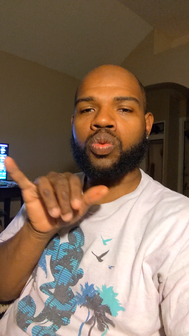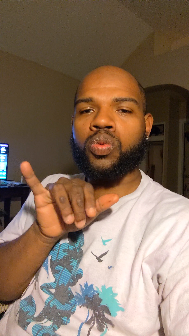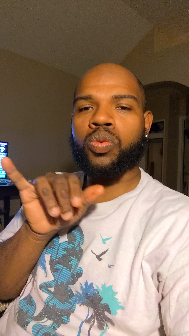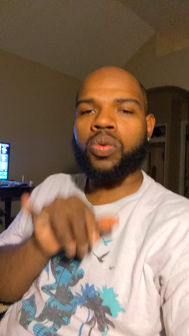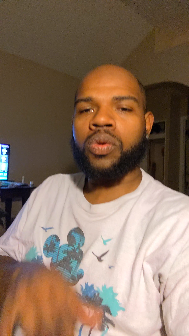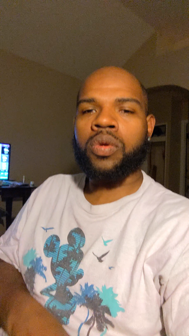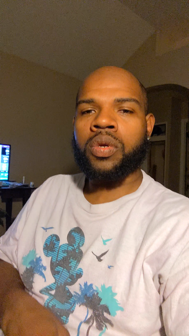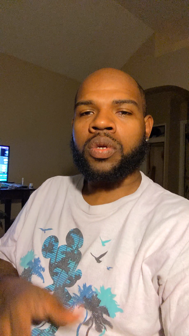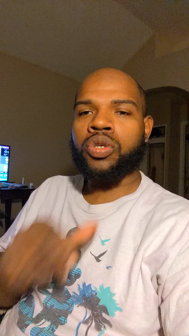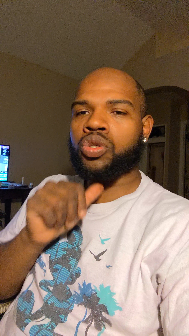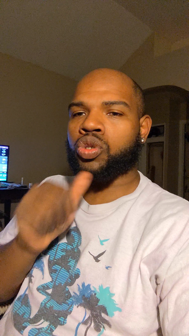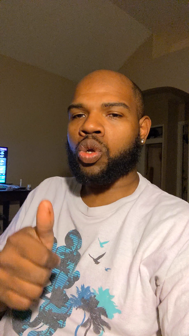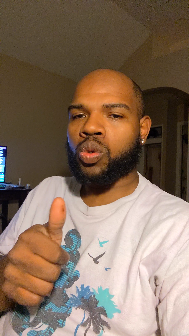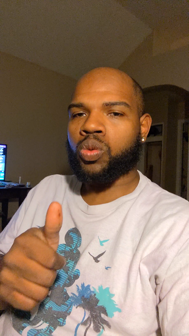don't